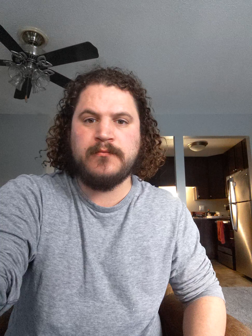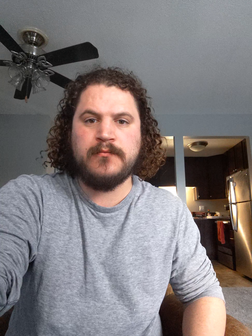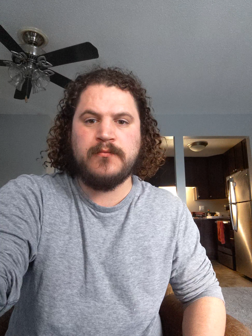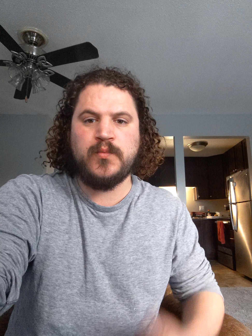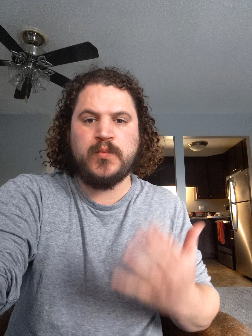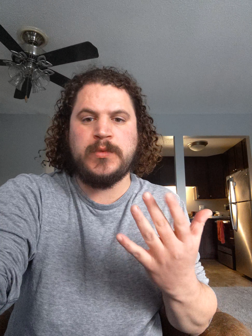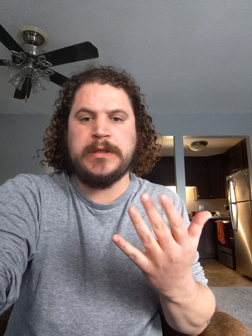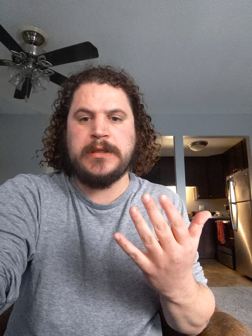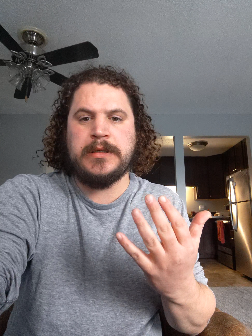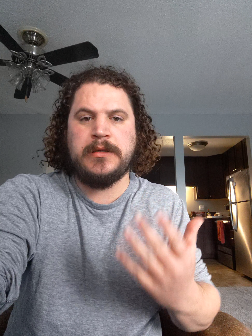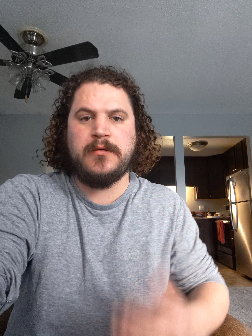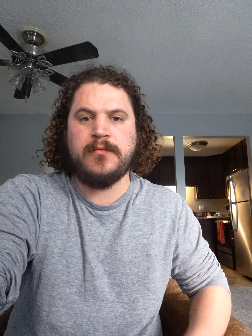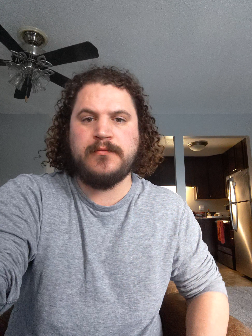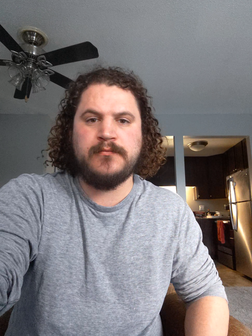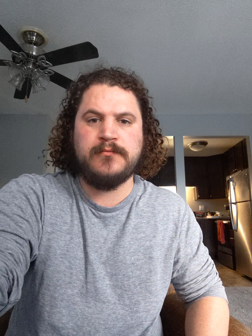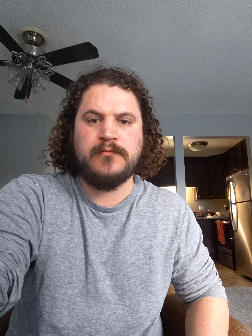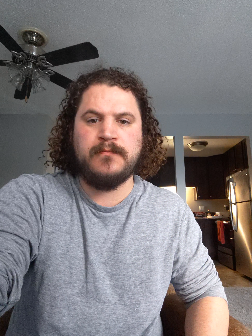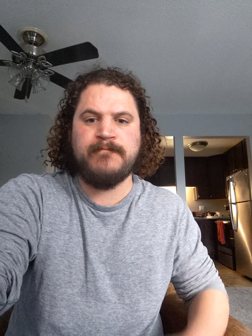wait